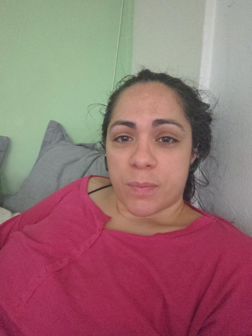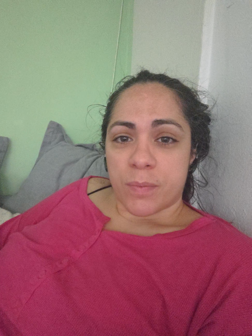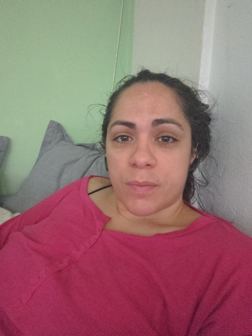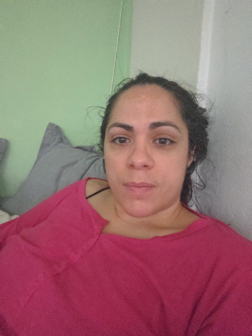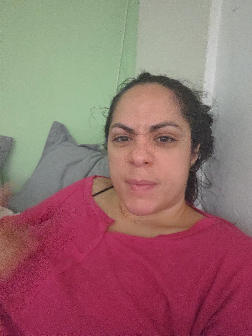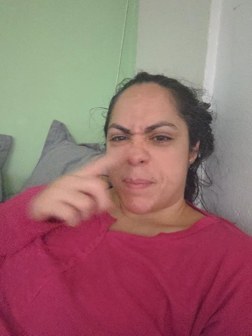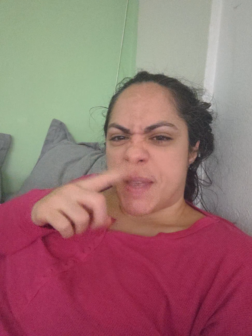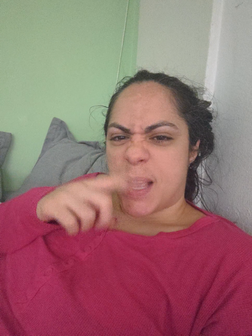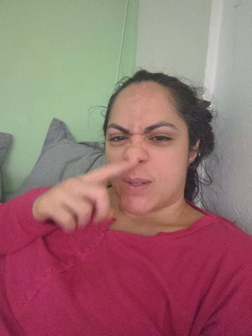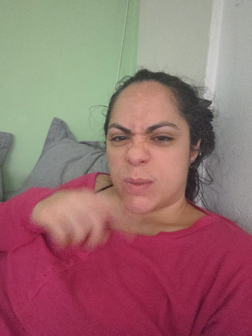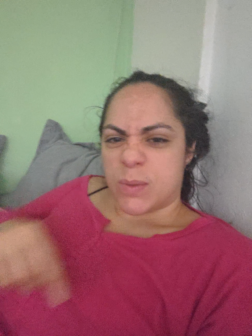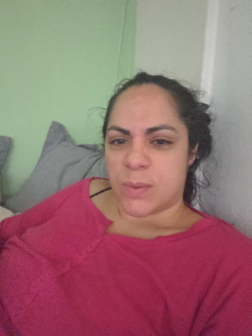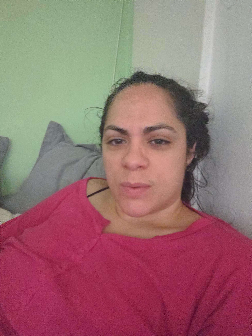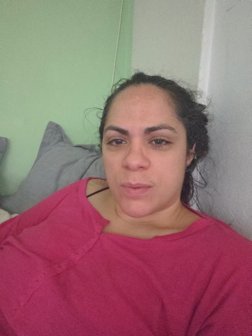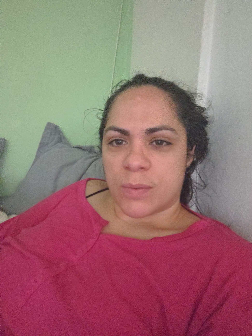mouse